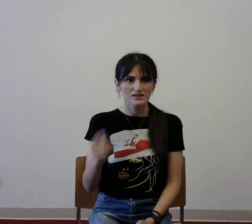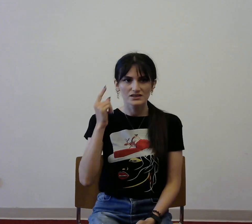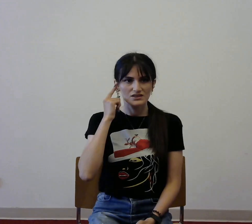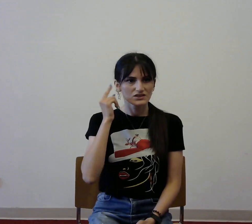eşitmə